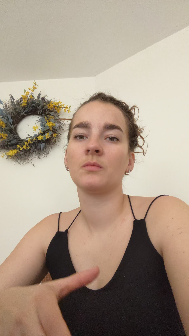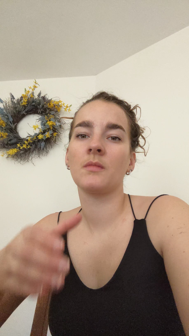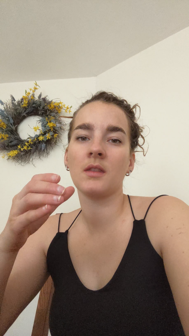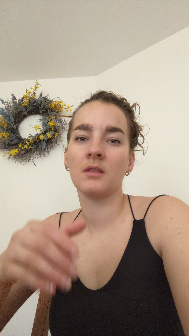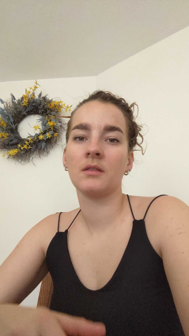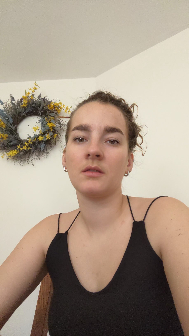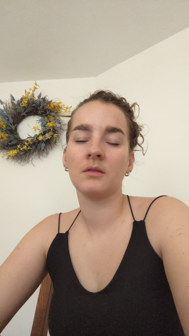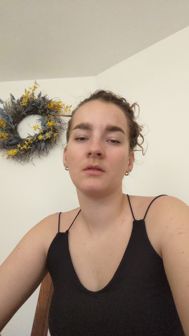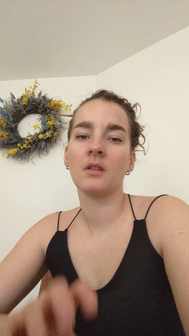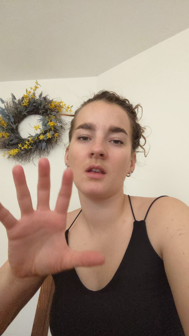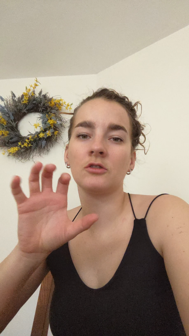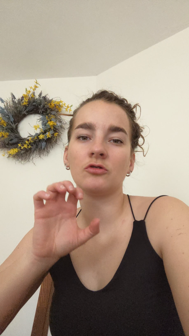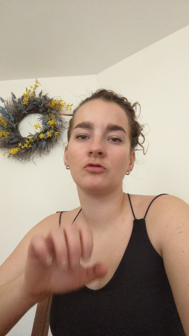catch